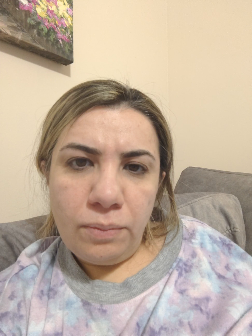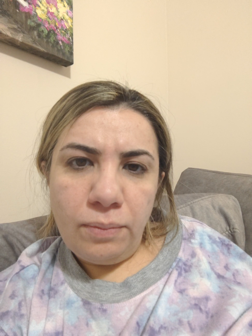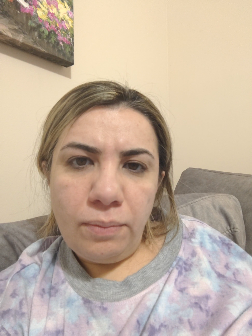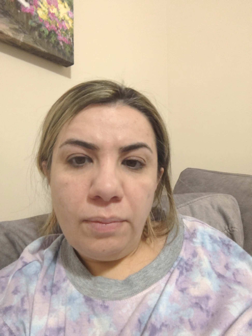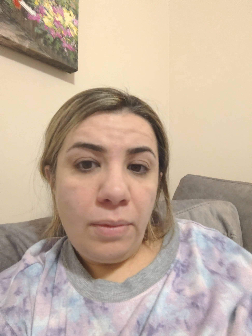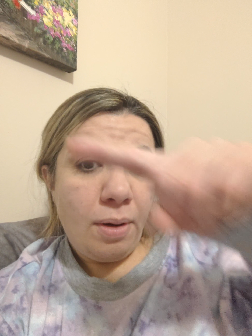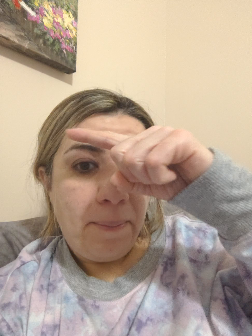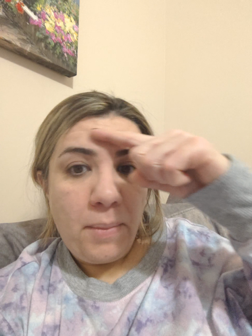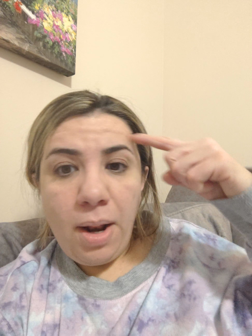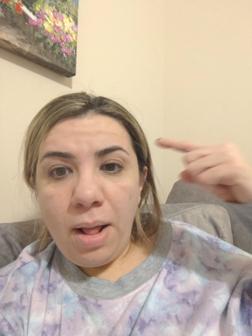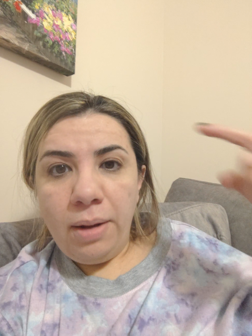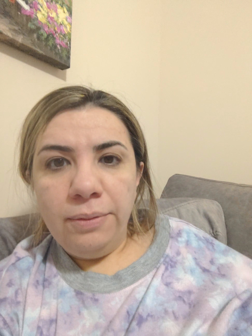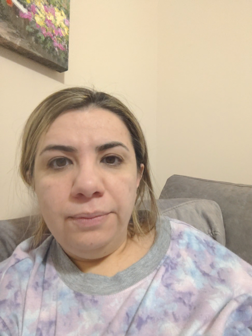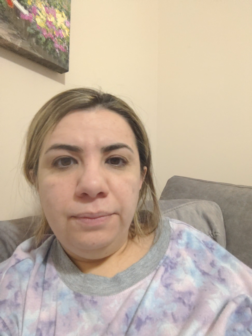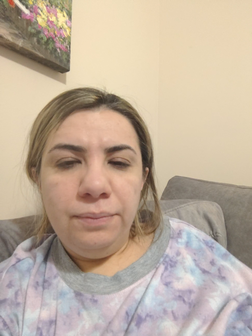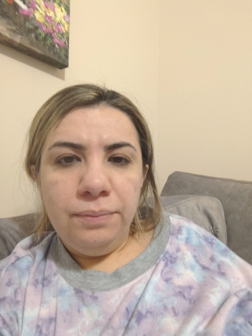black